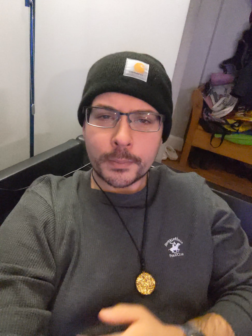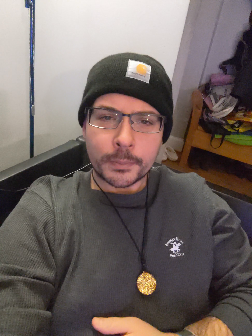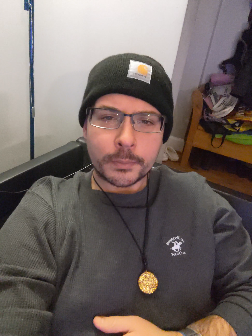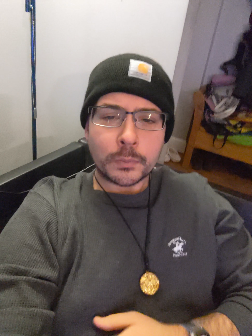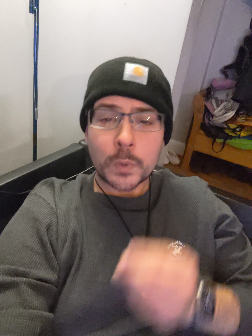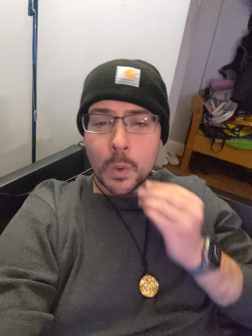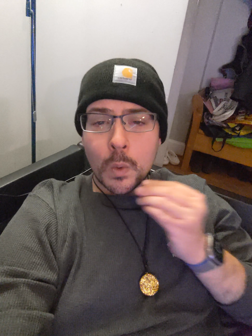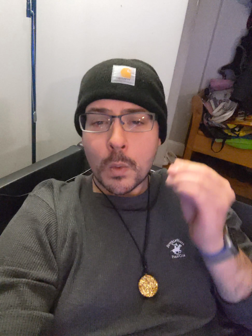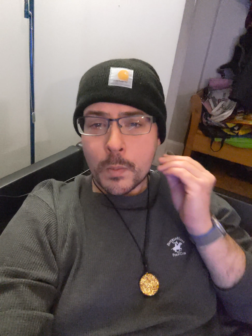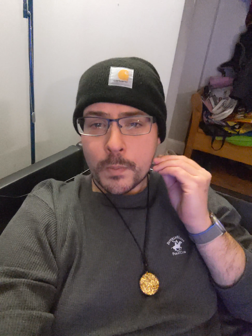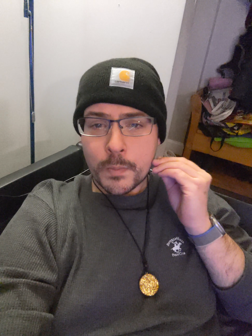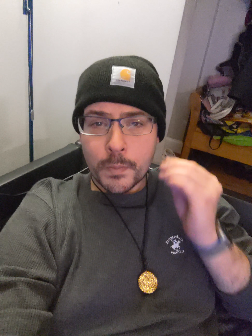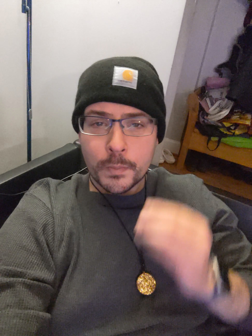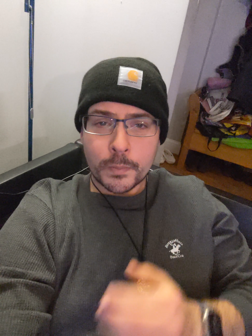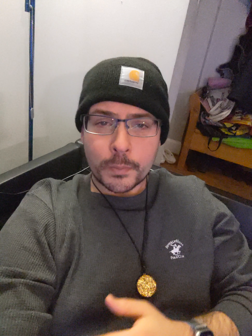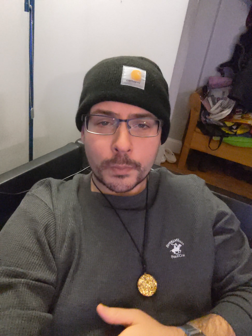home